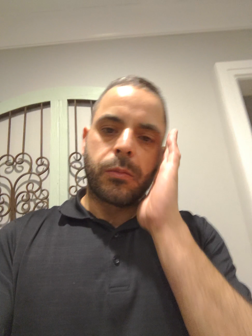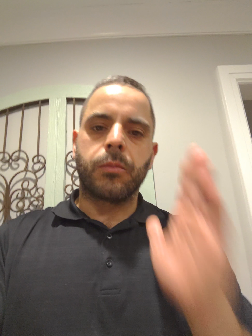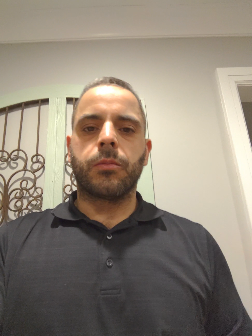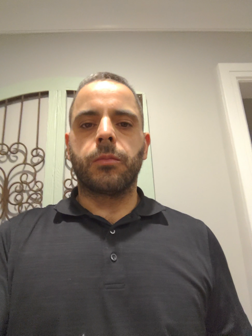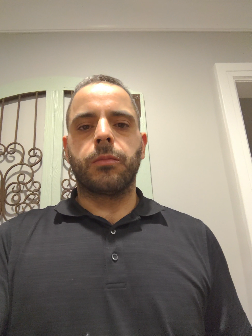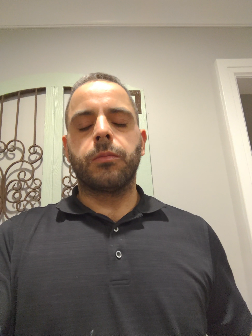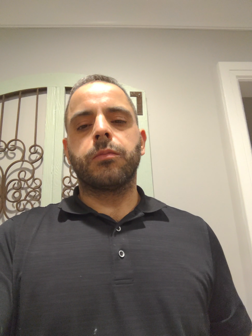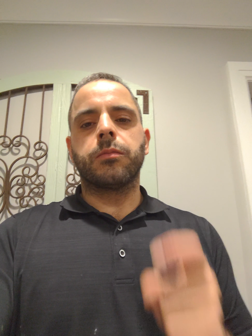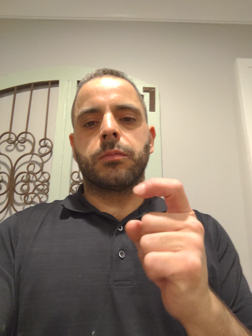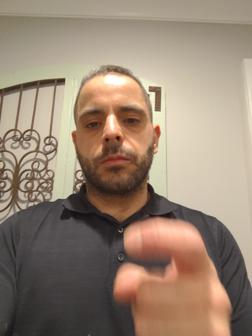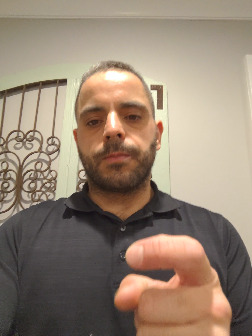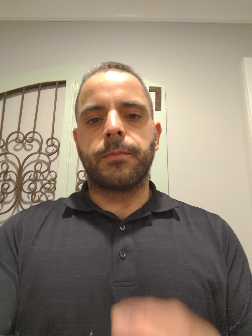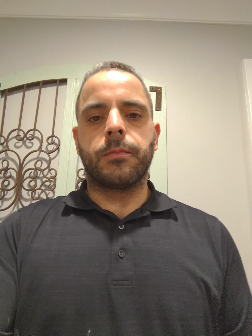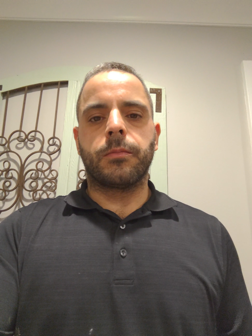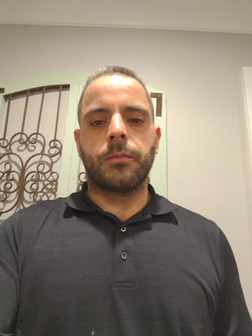gift